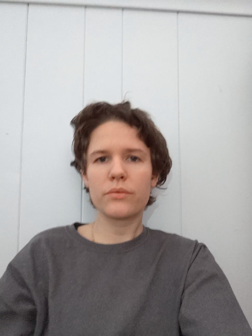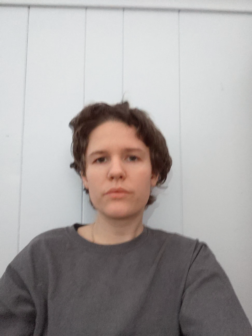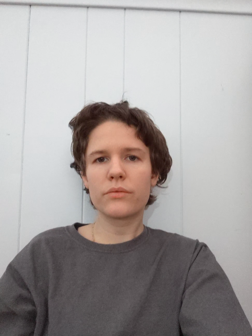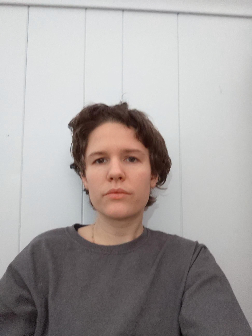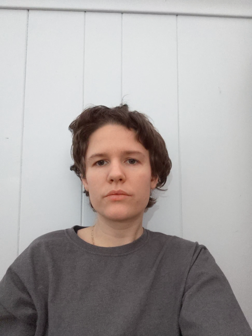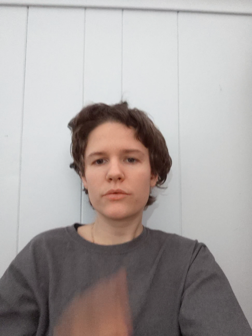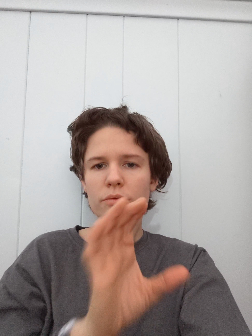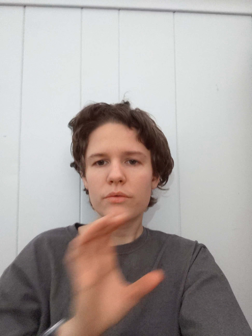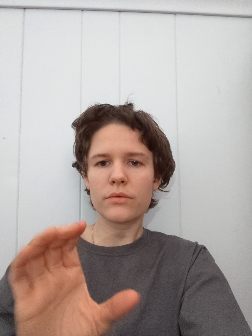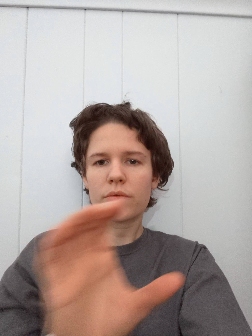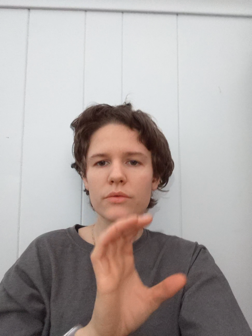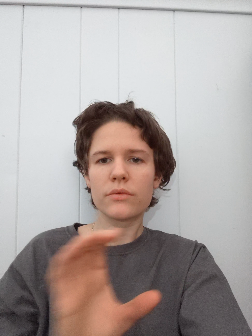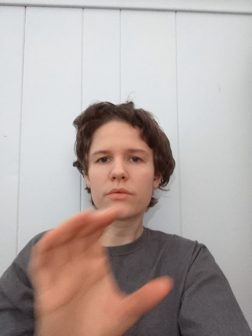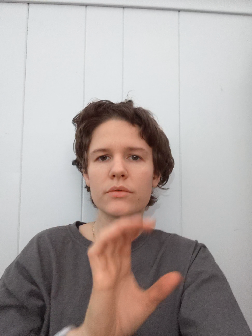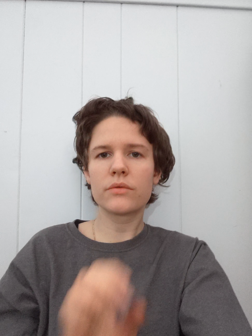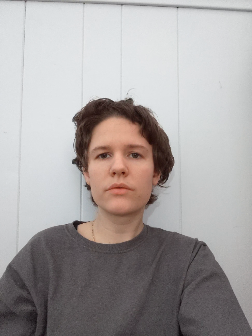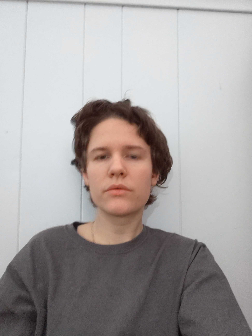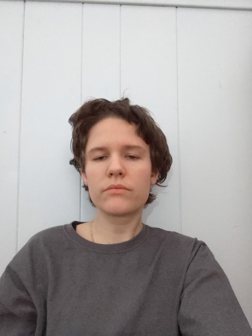chocolate